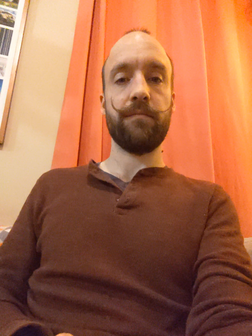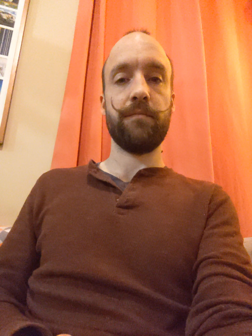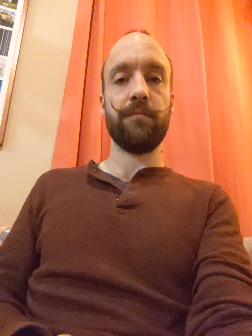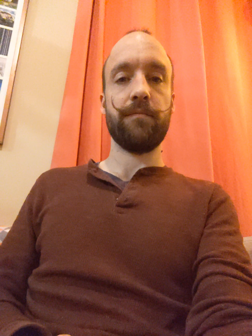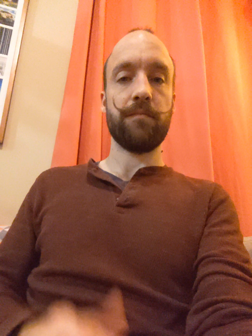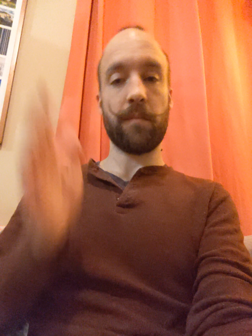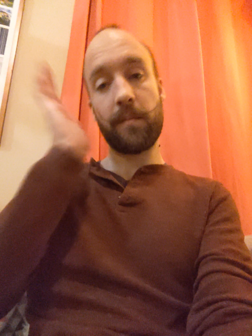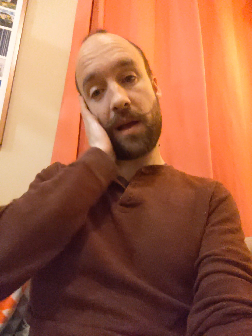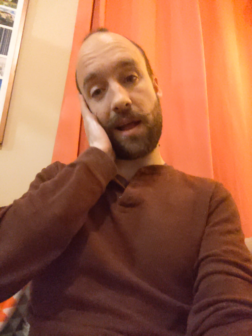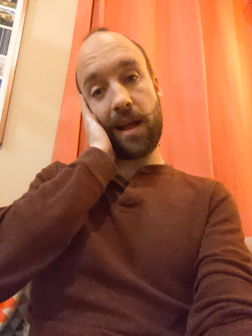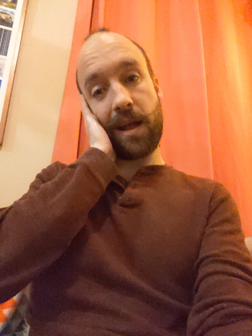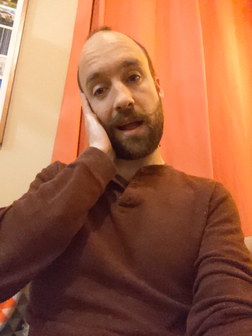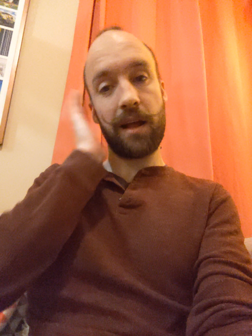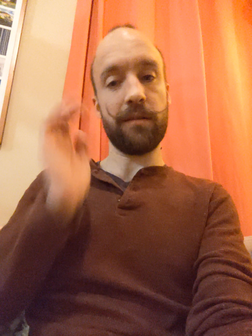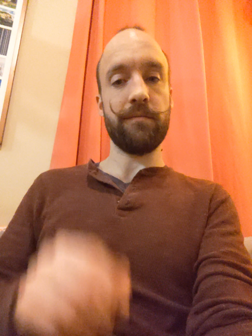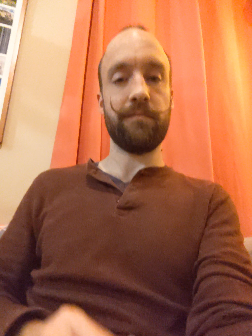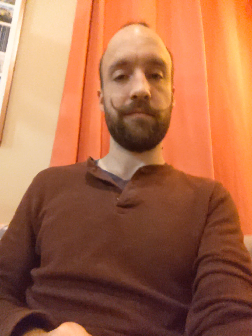bed